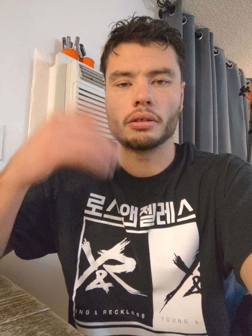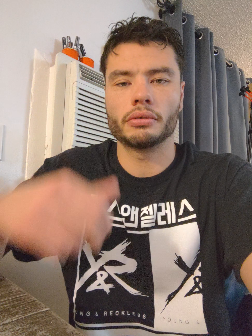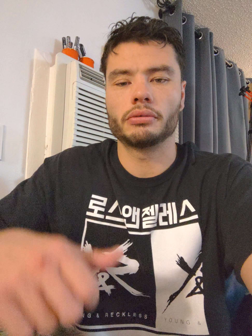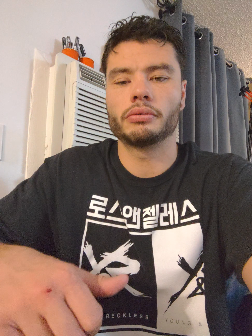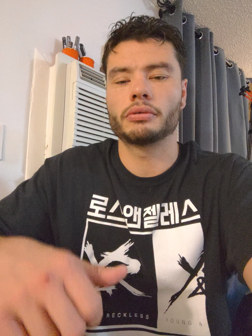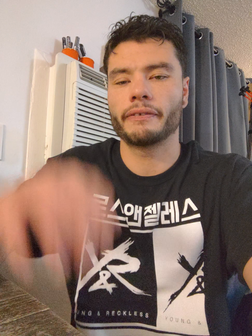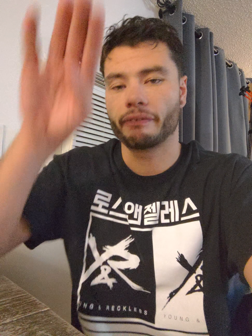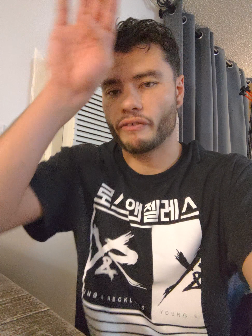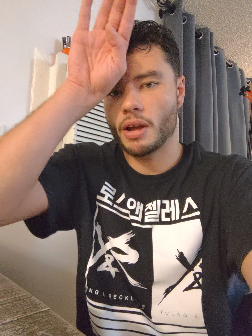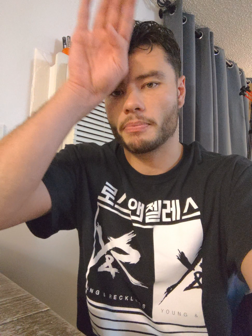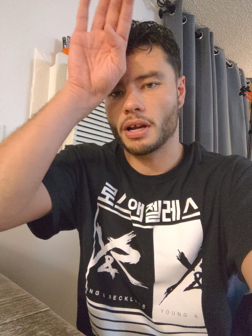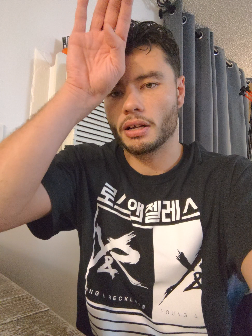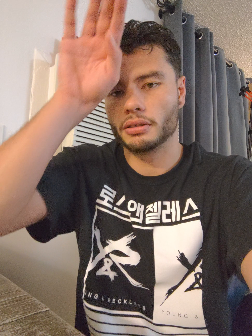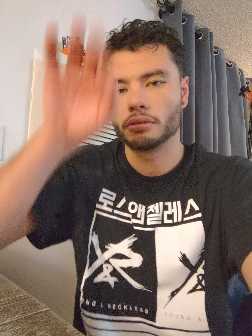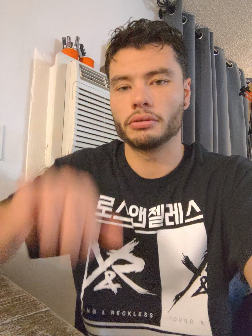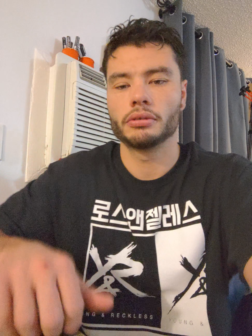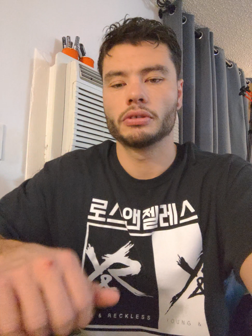fireman